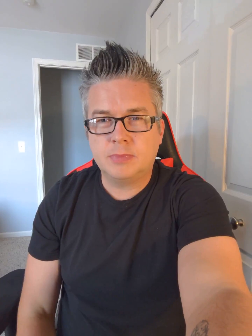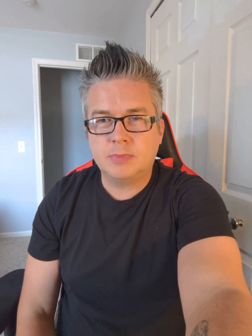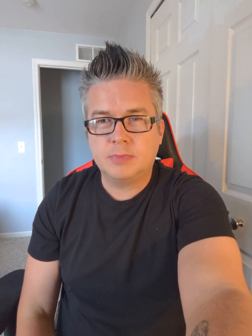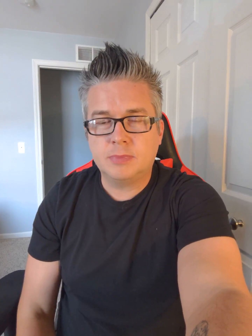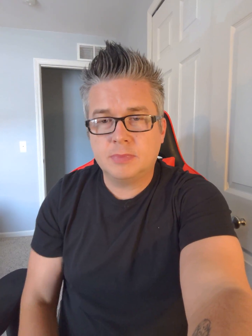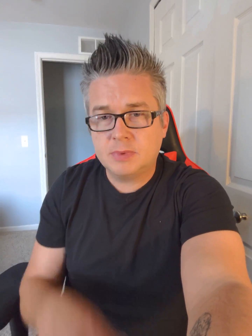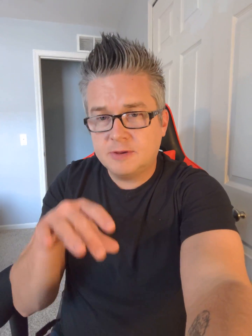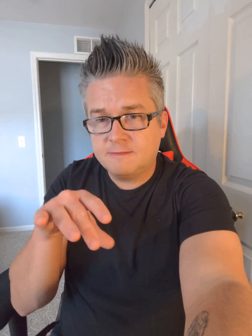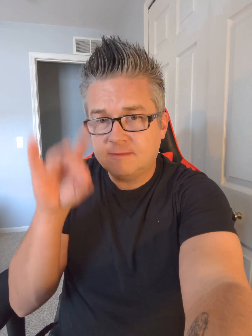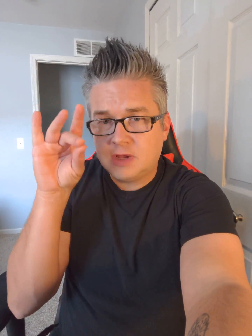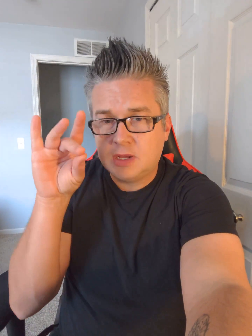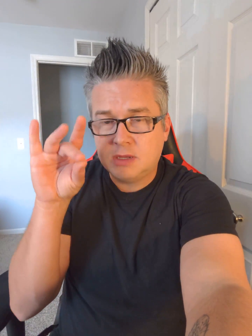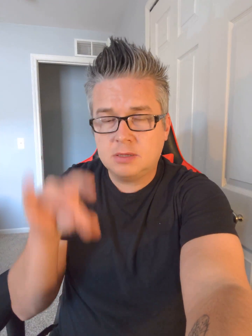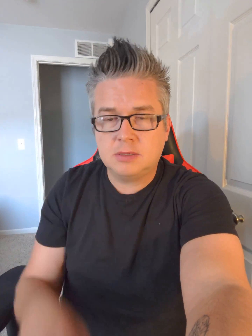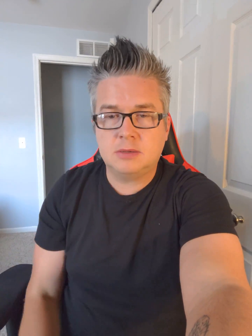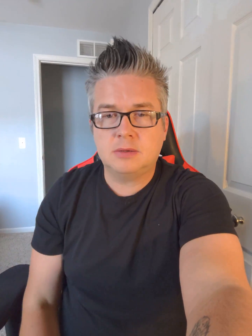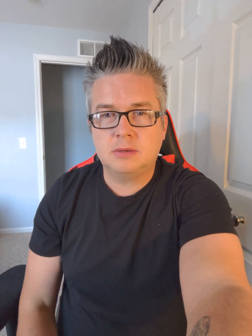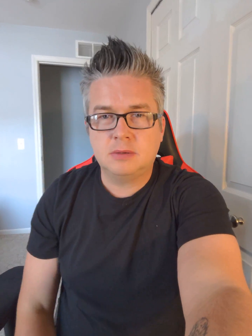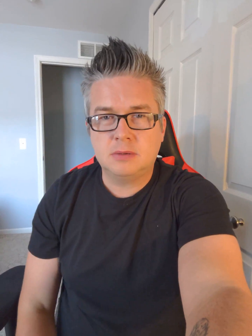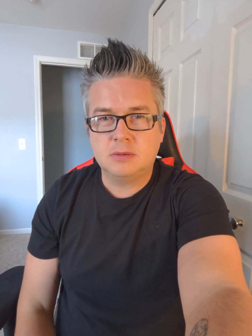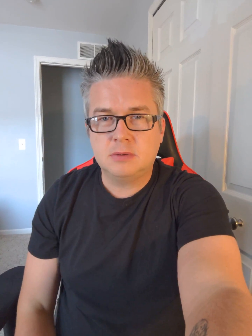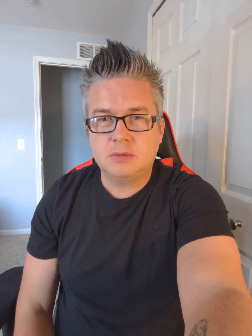pick